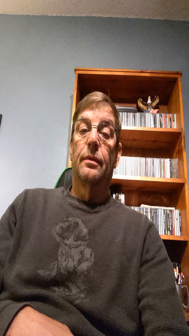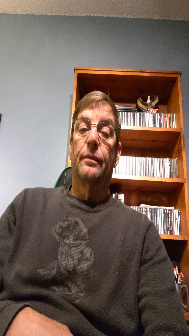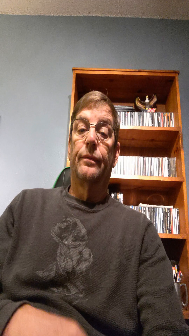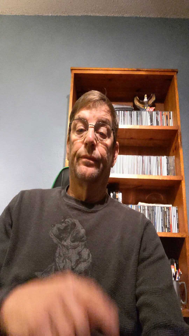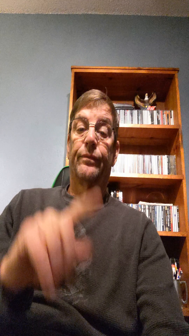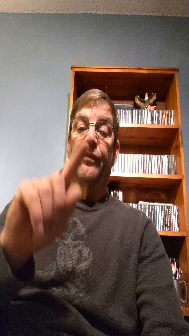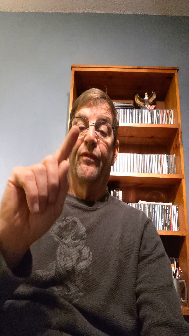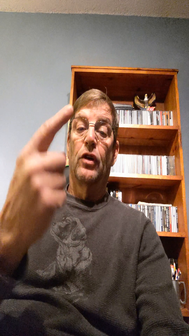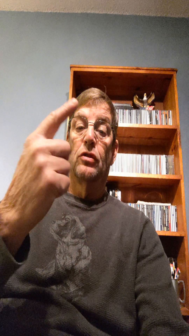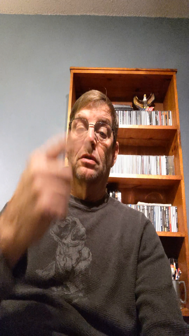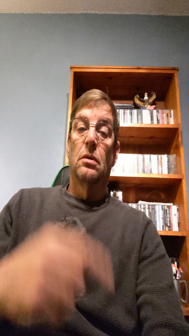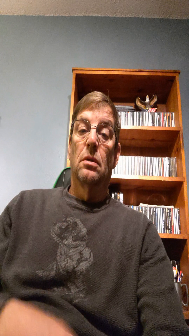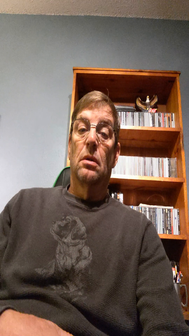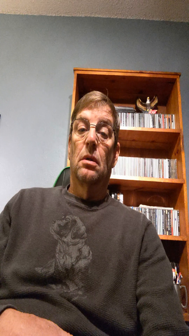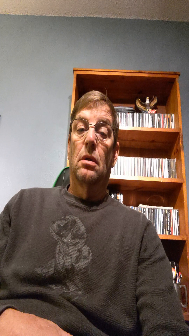first